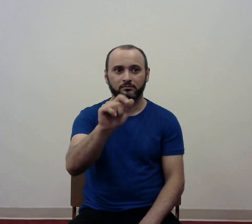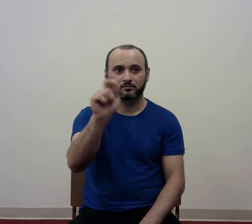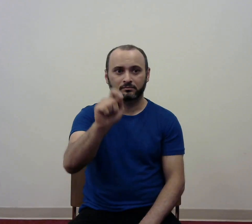bazar